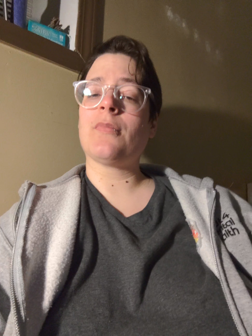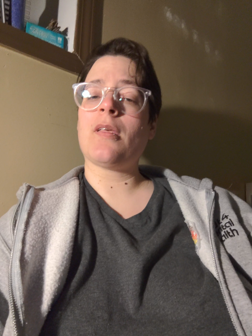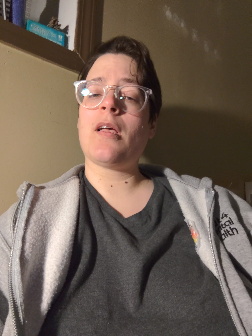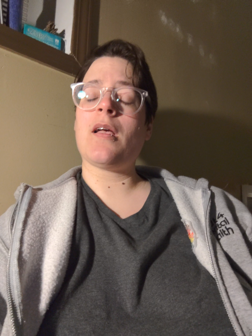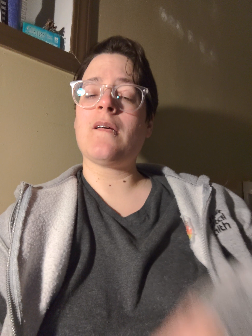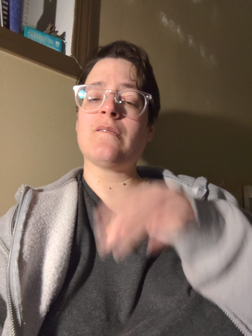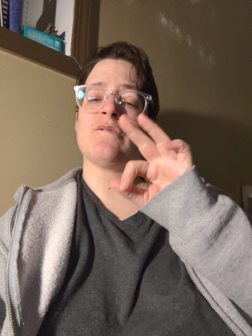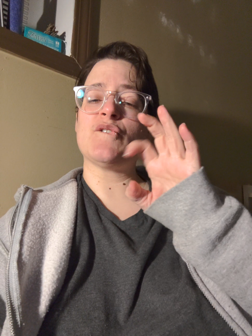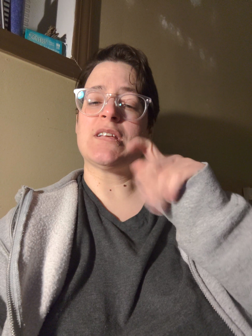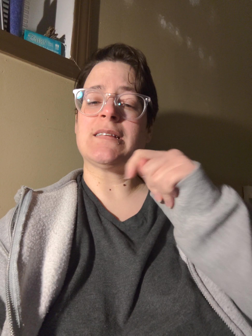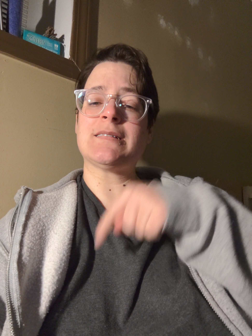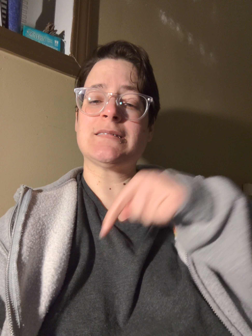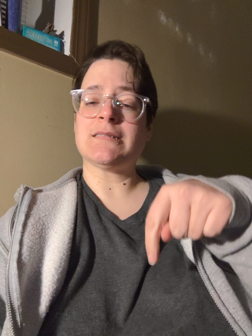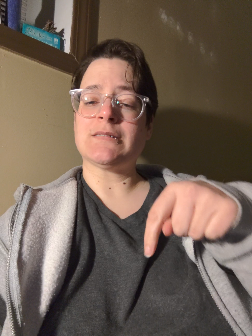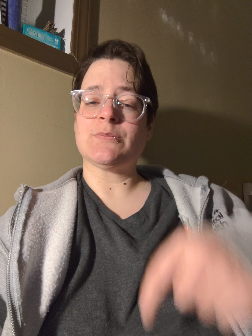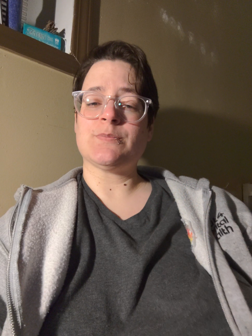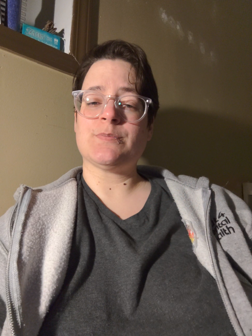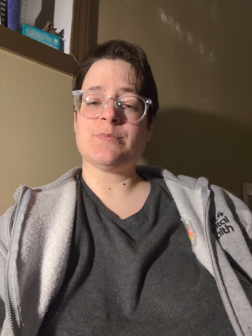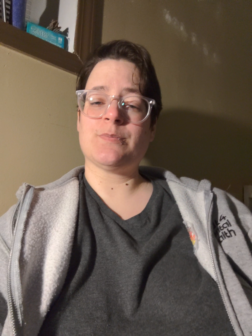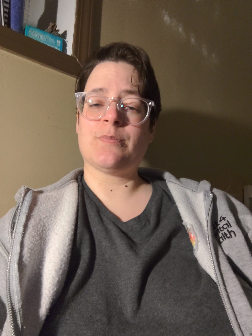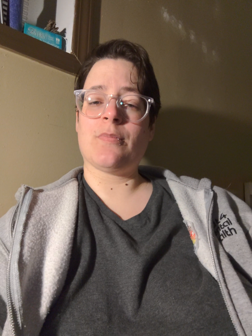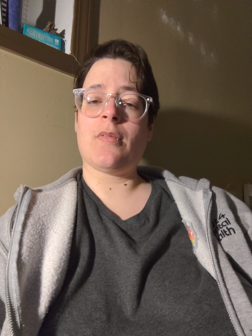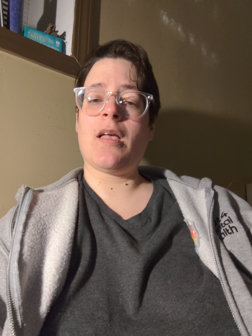feet